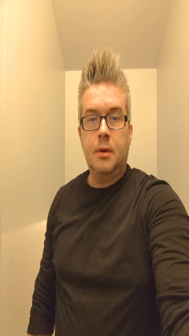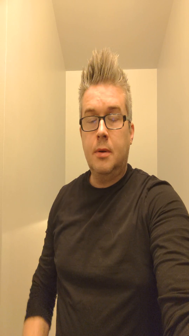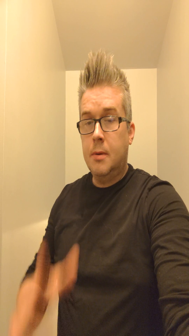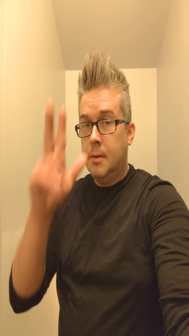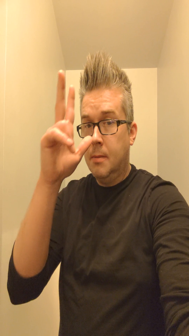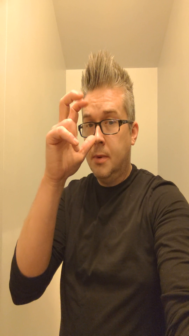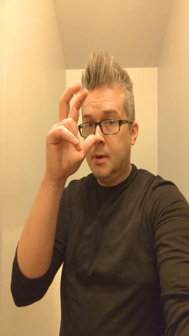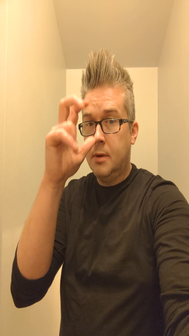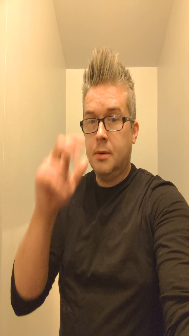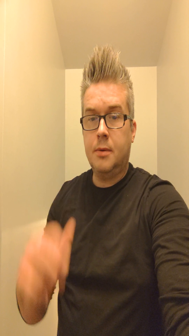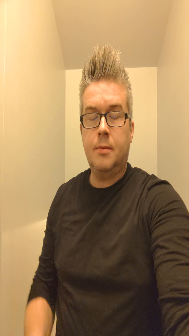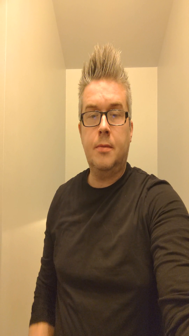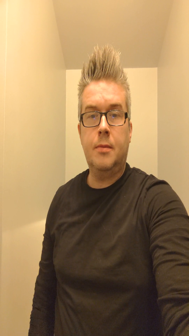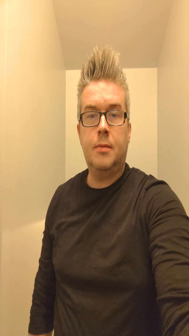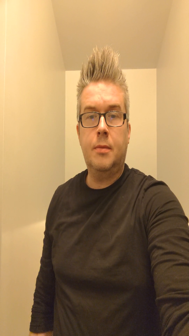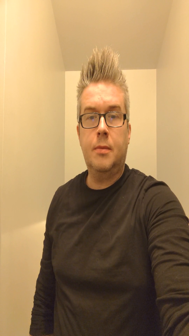bug